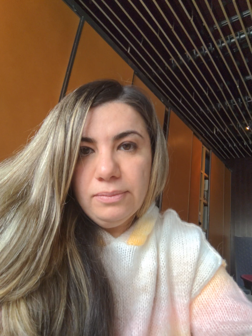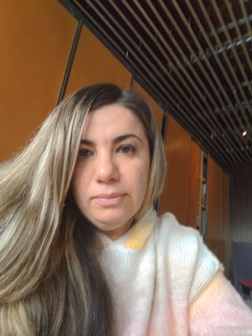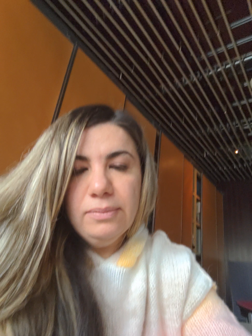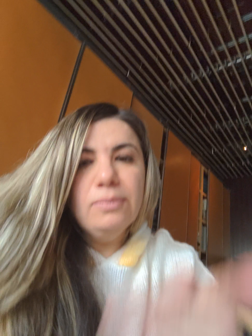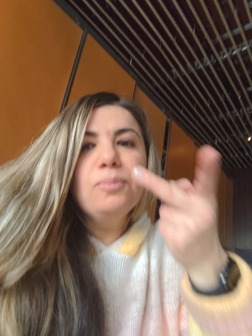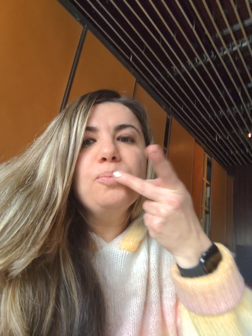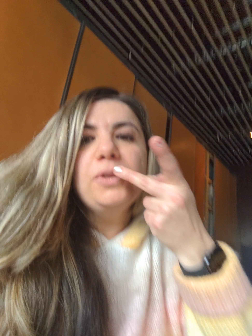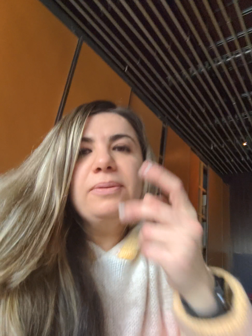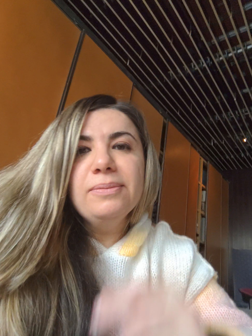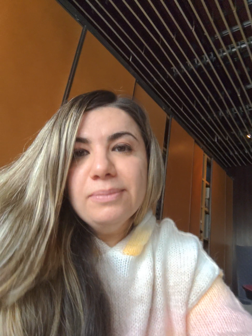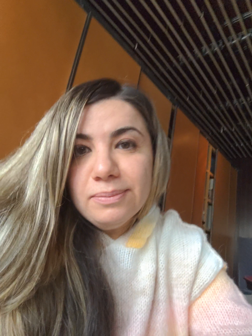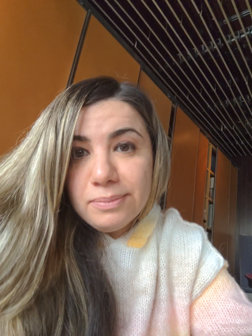kiss